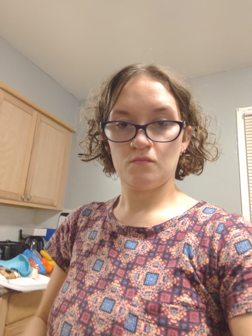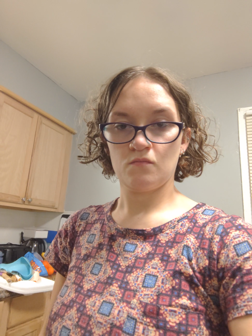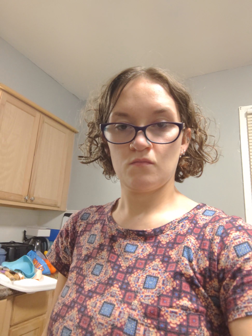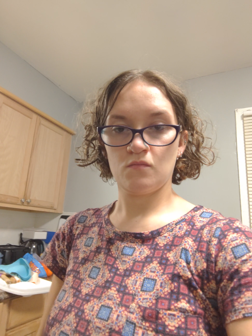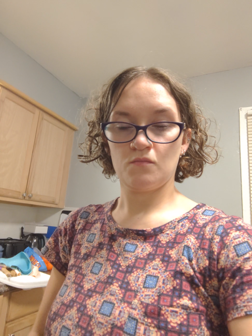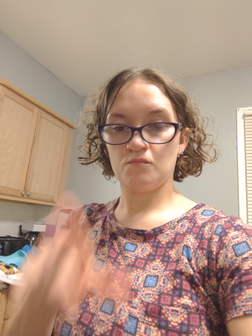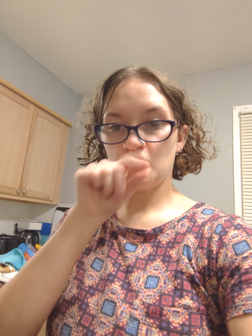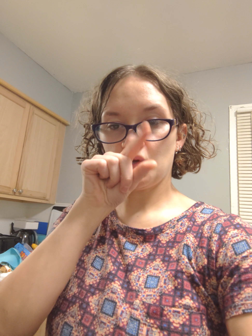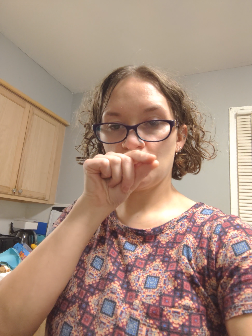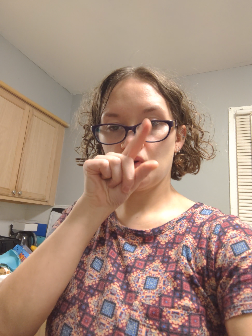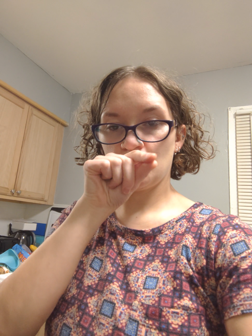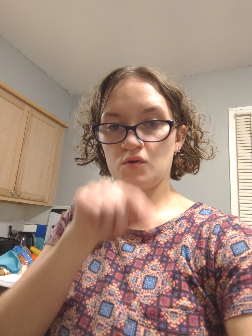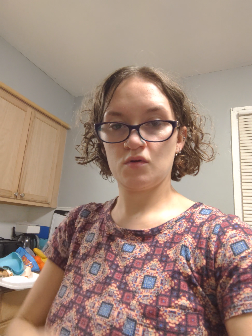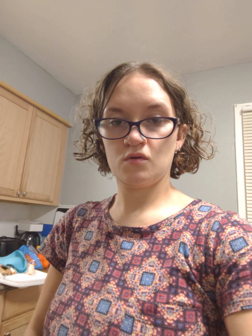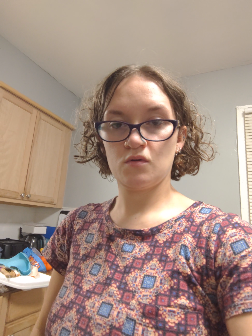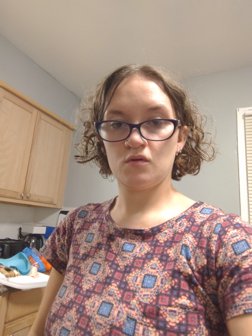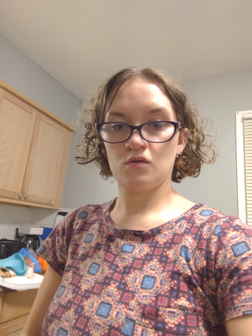bird